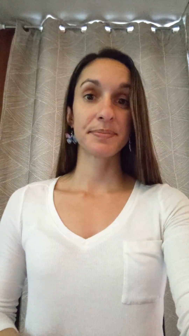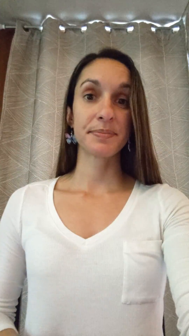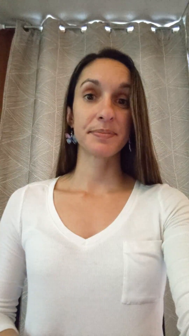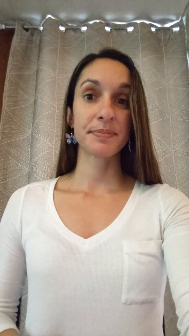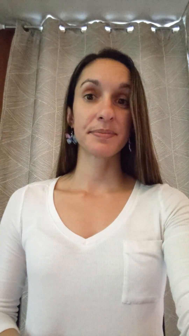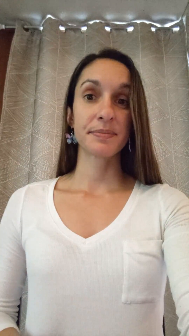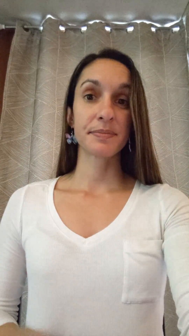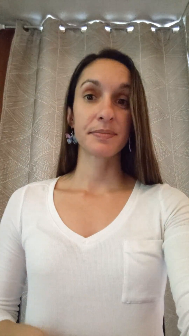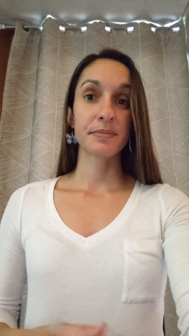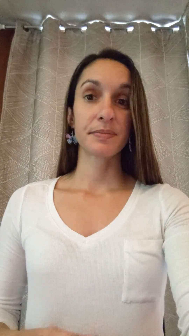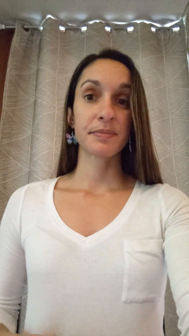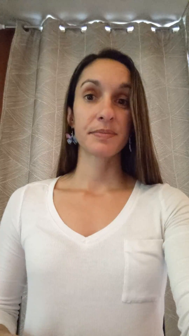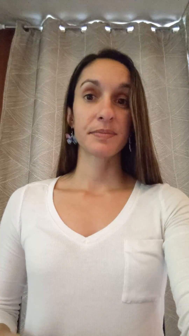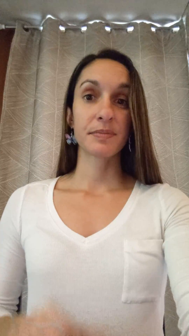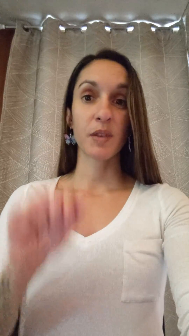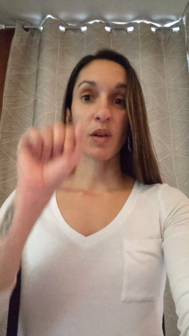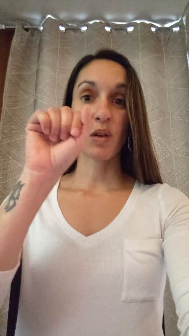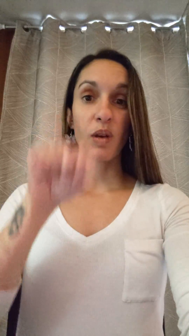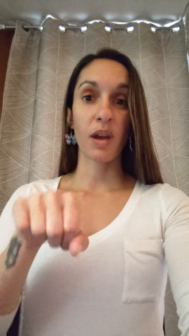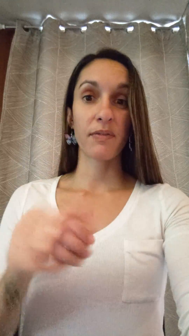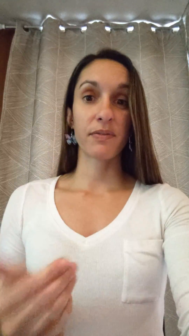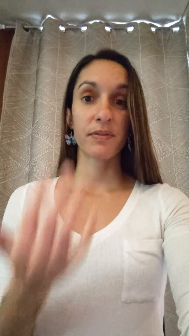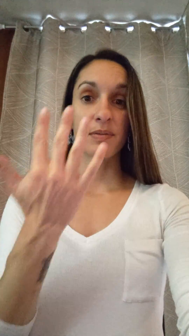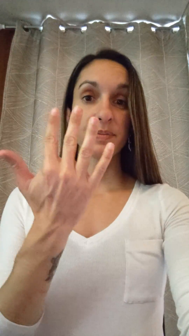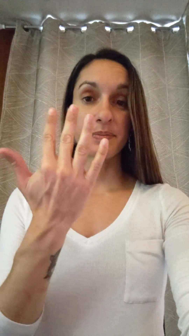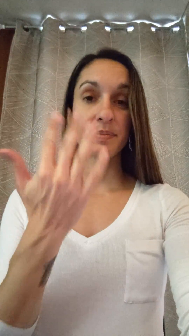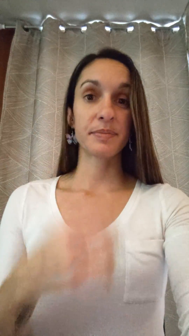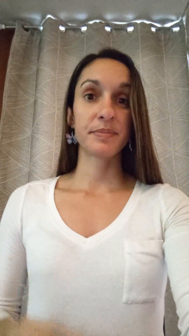gloves